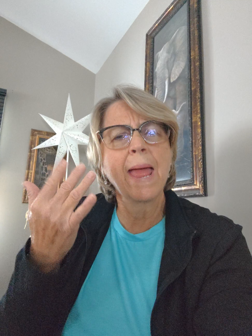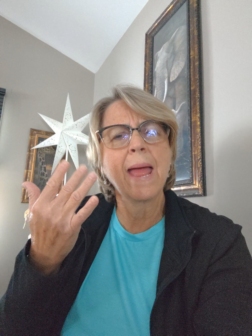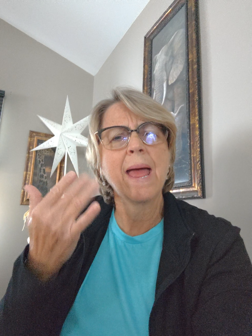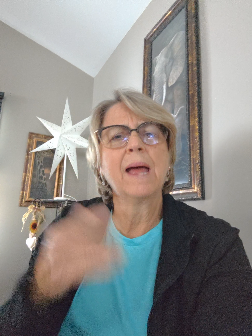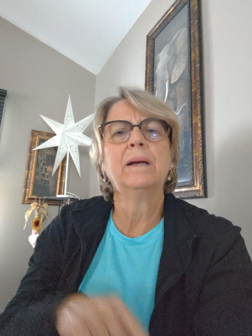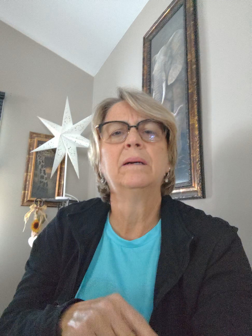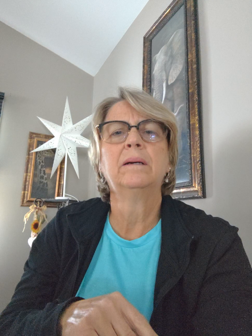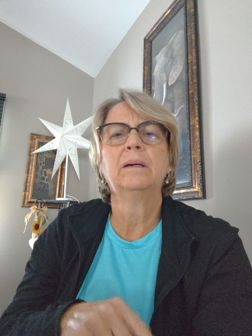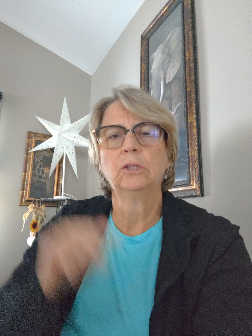wait